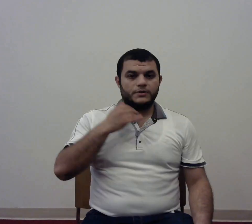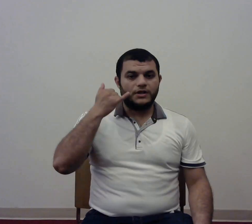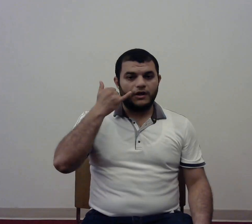telefon